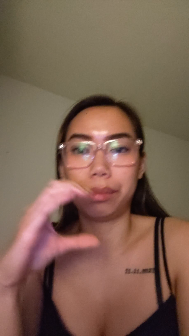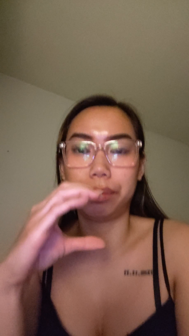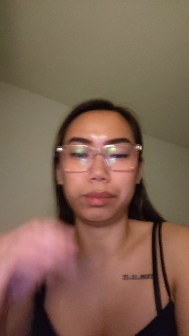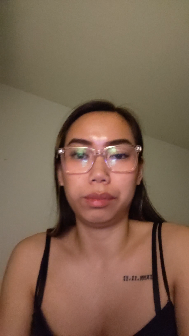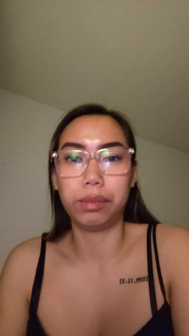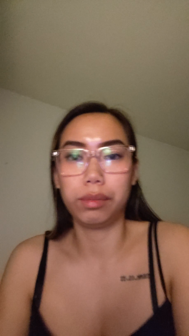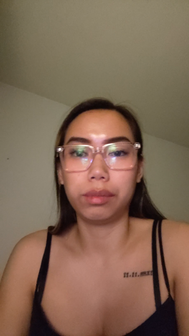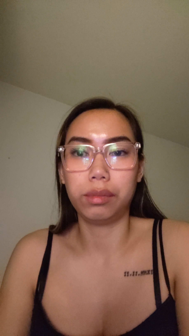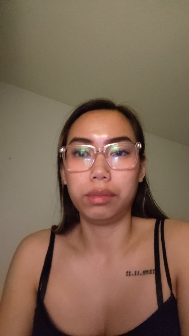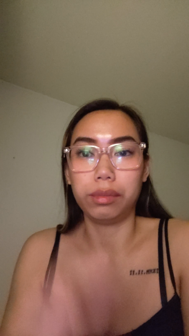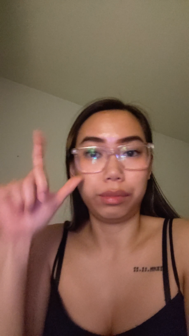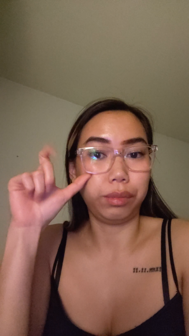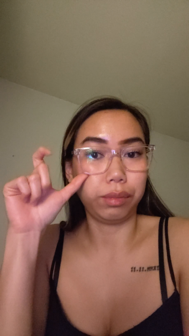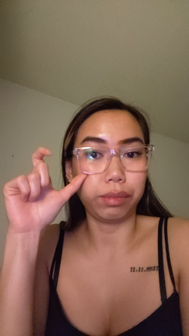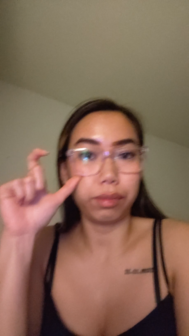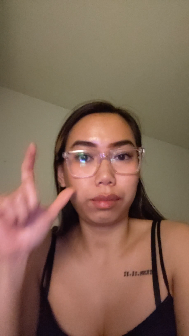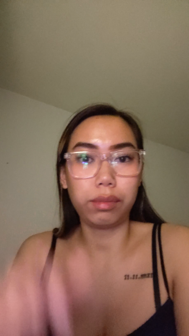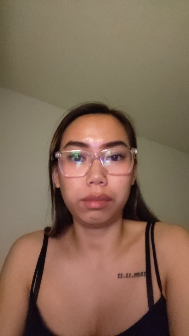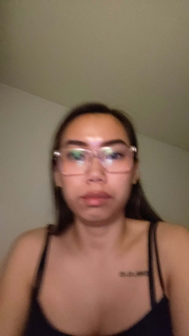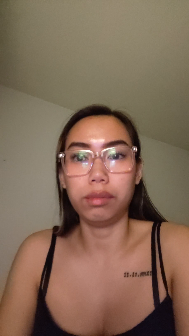camera